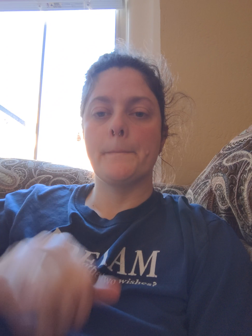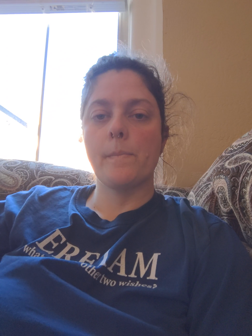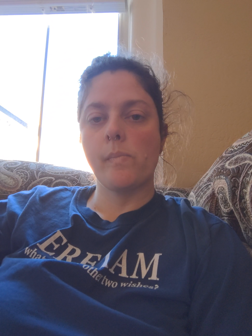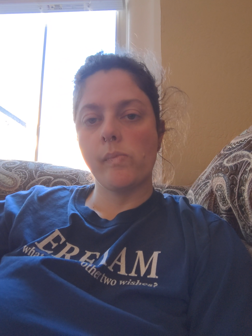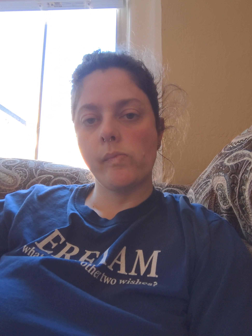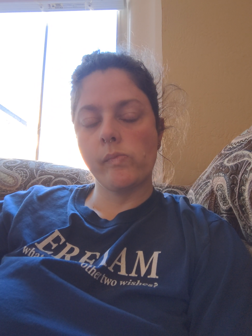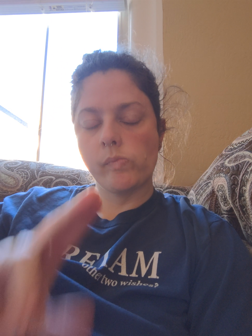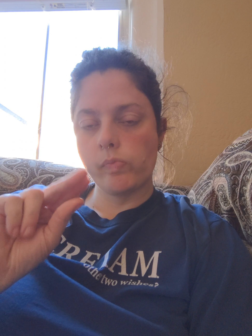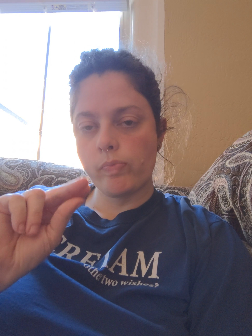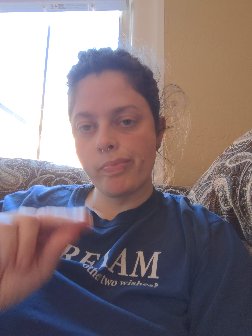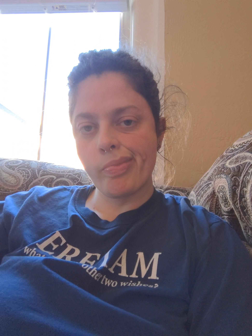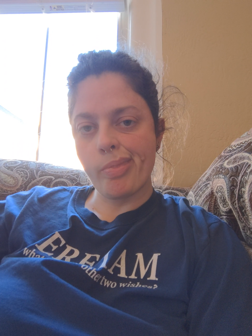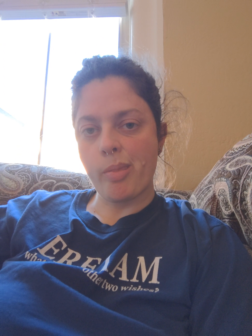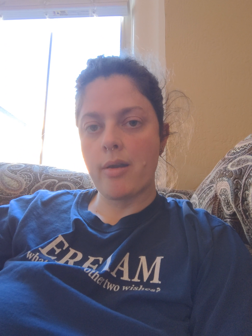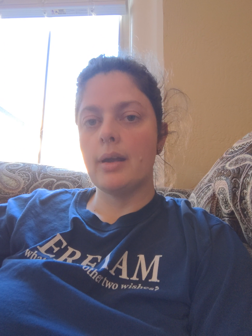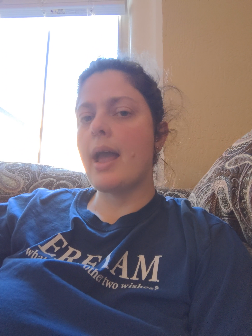no